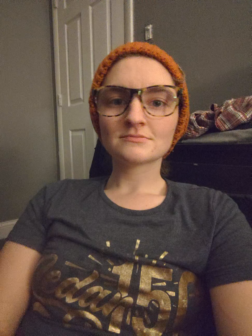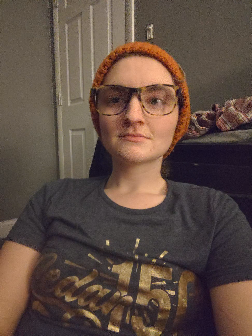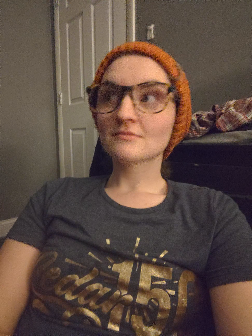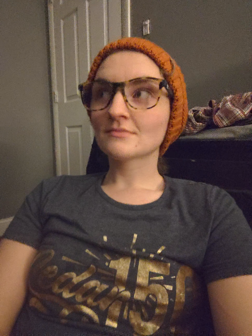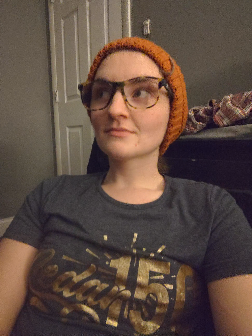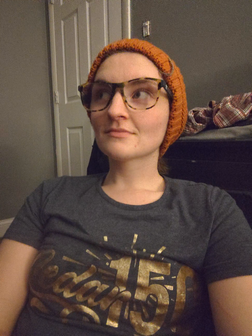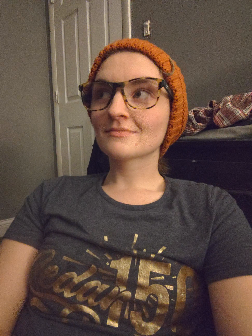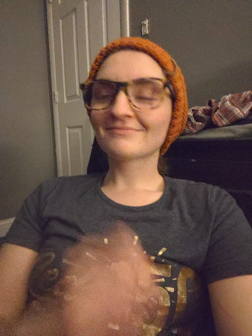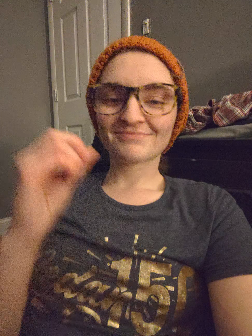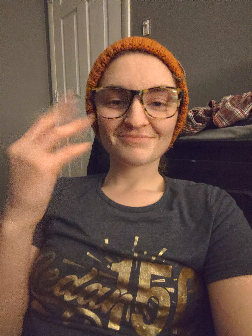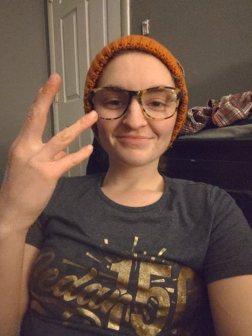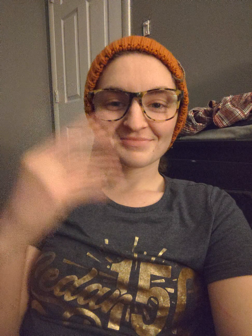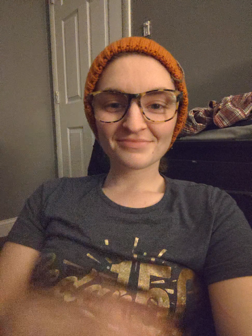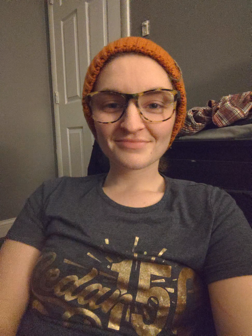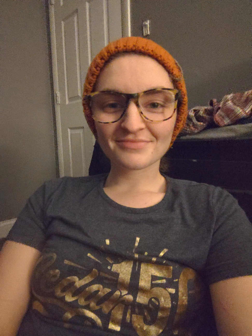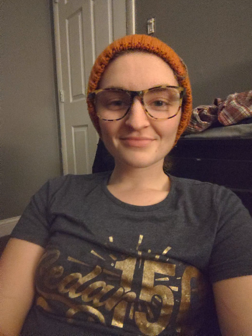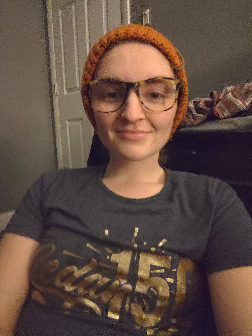outside